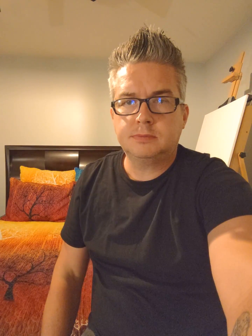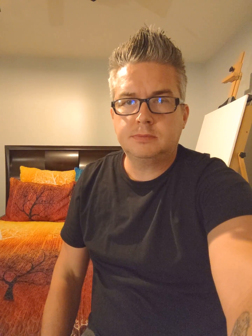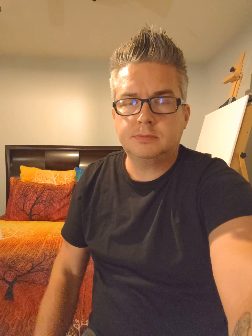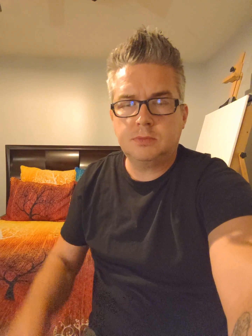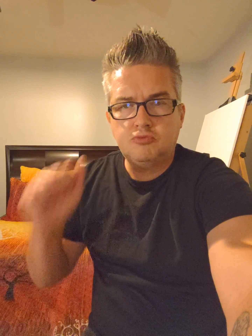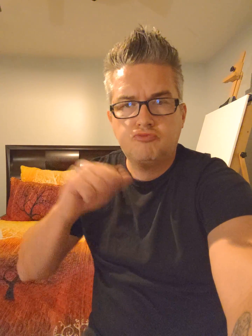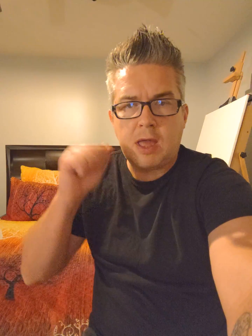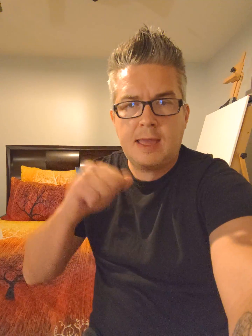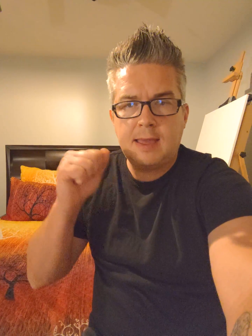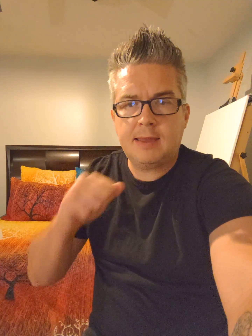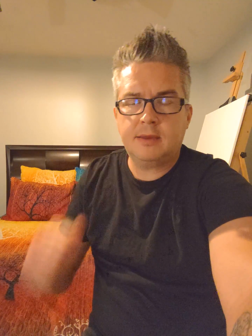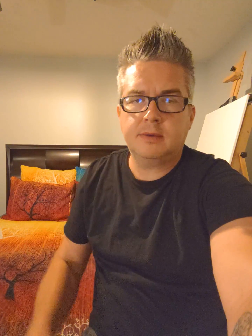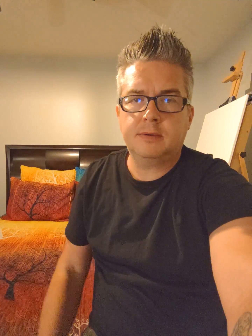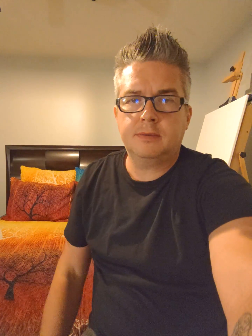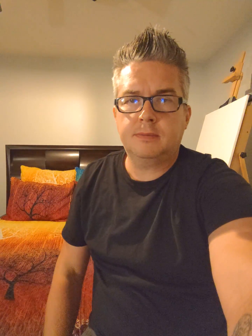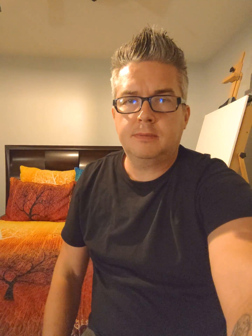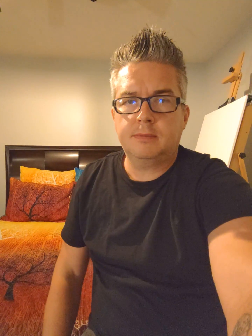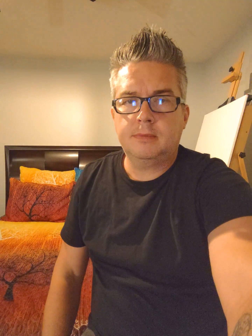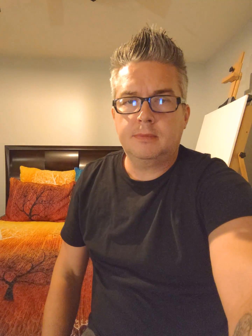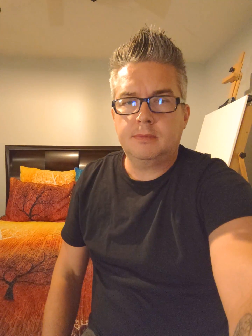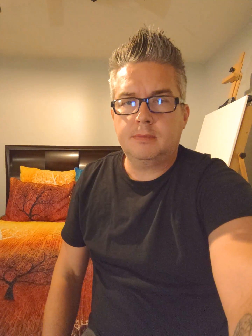rock